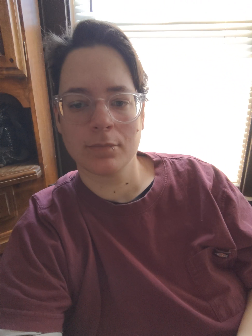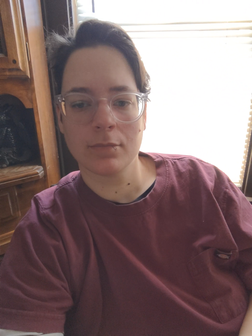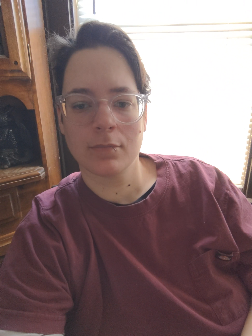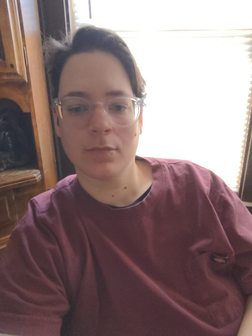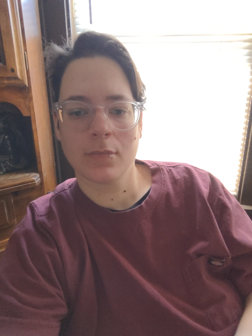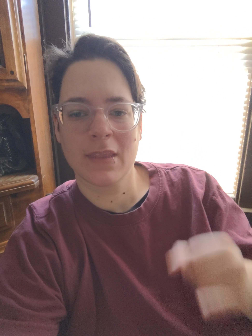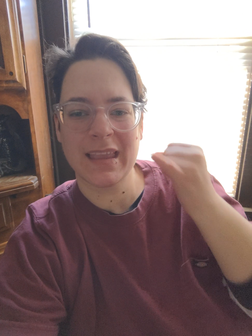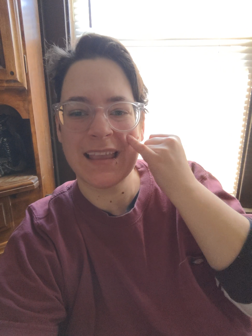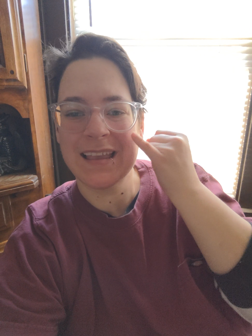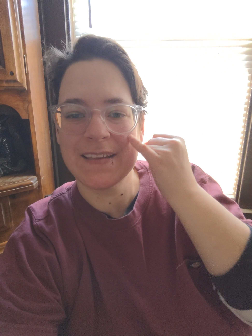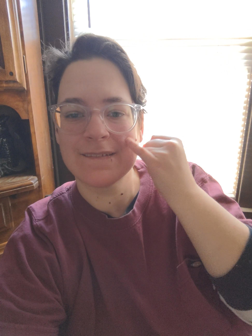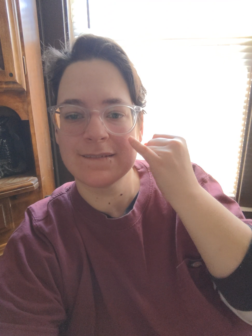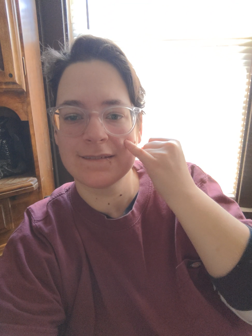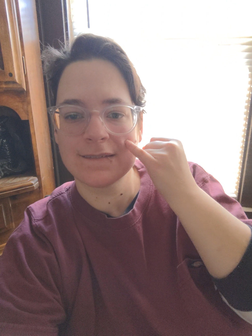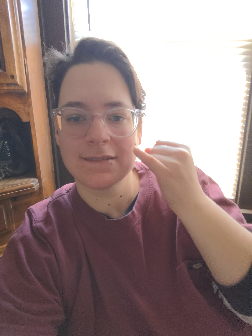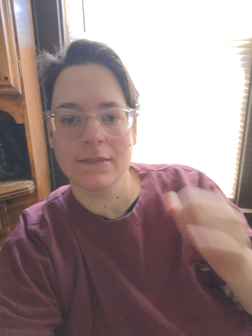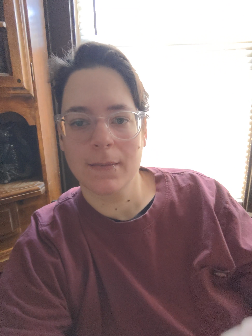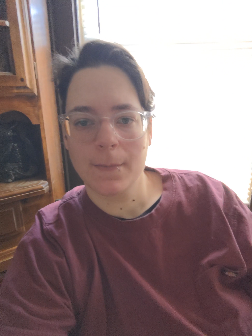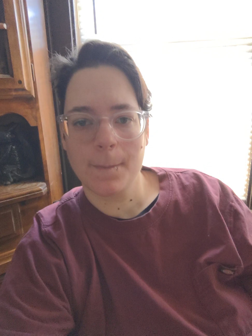if